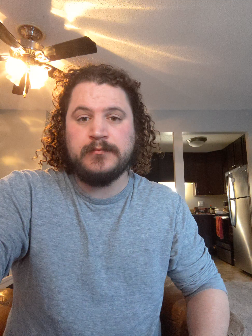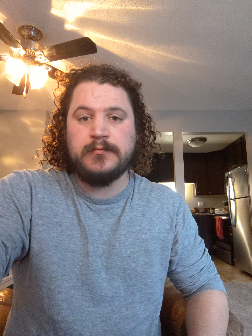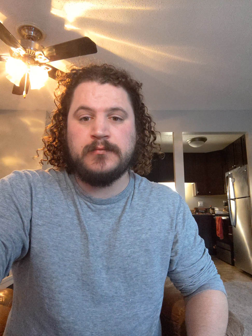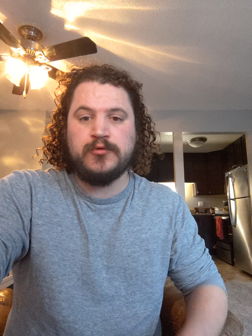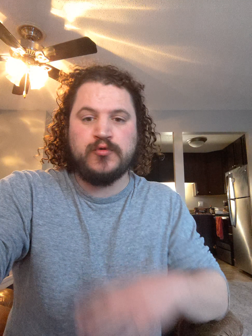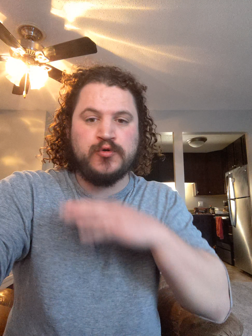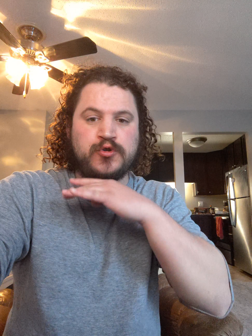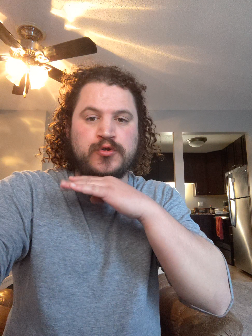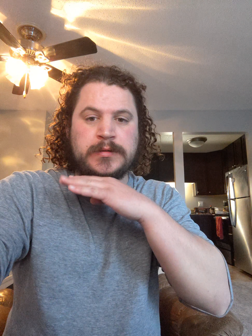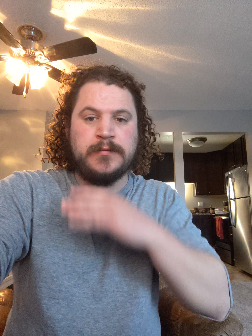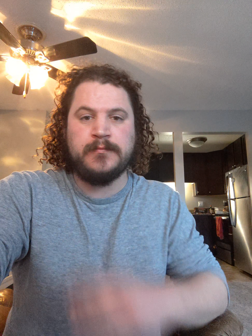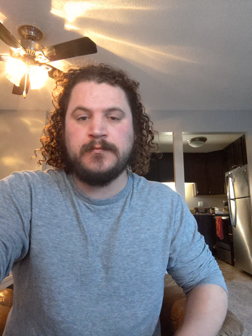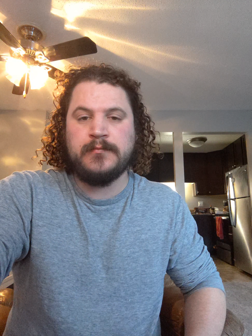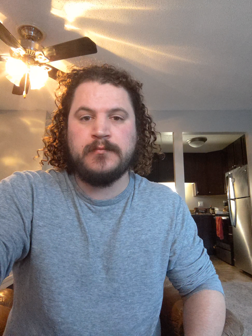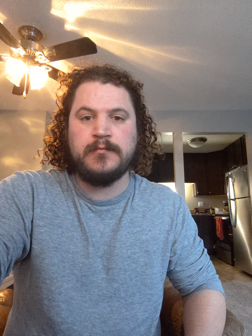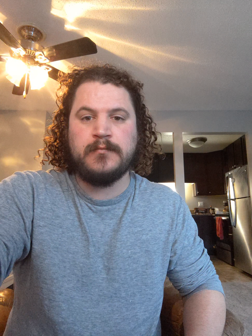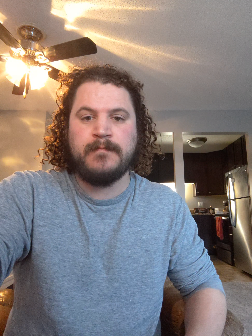dirty